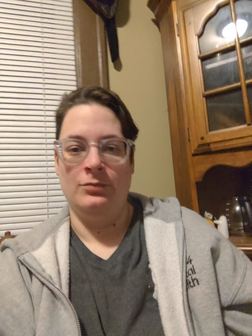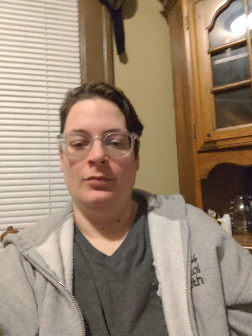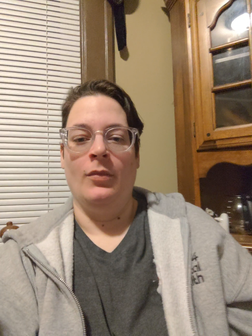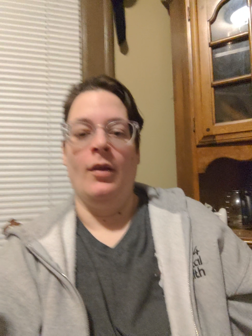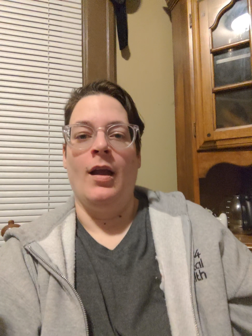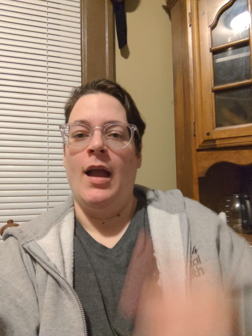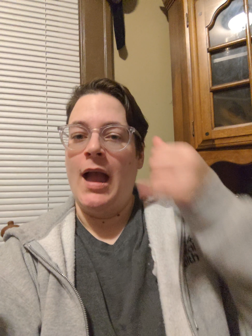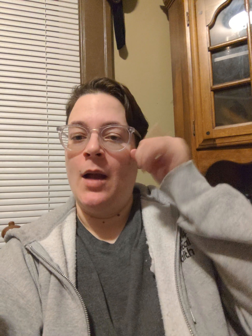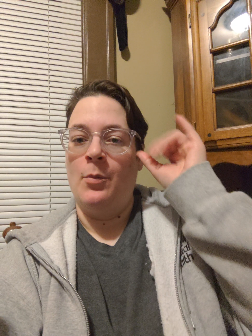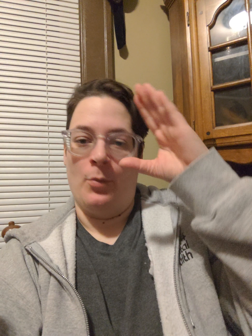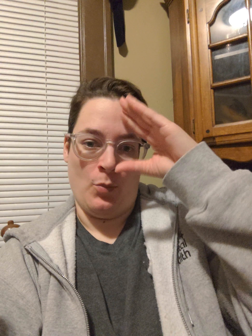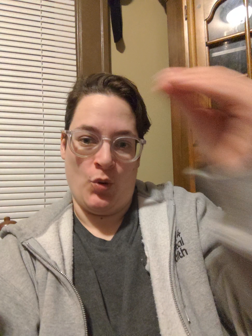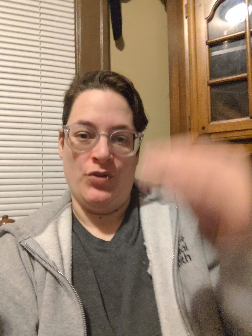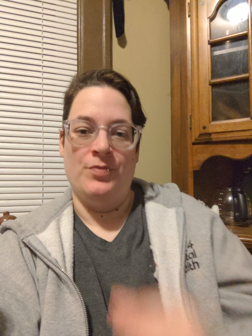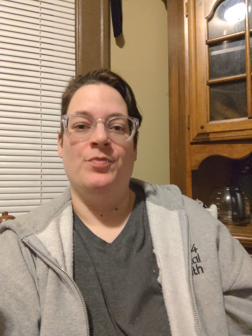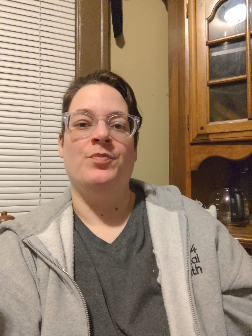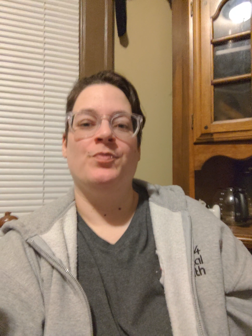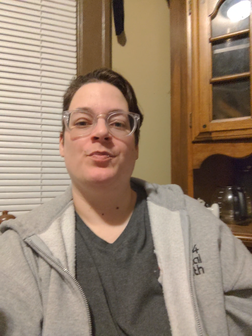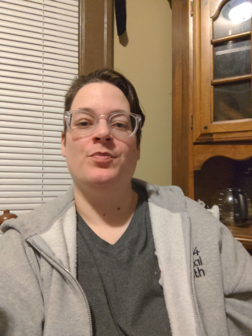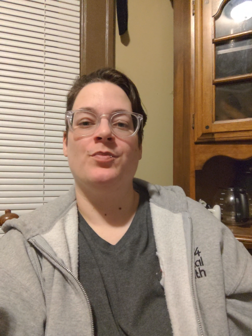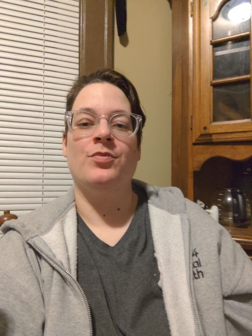cowboy